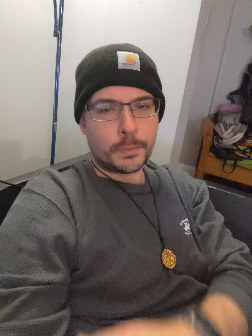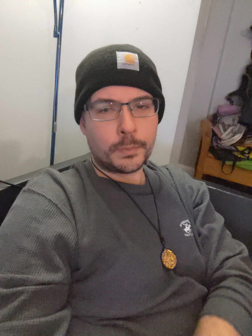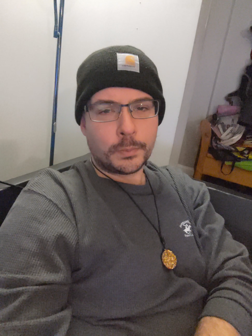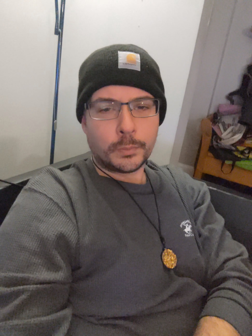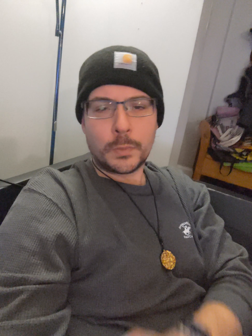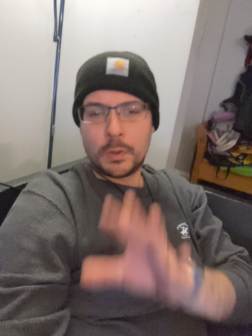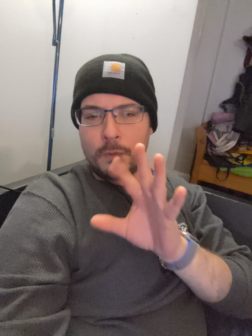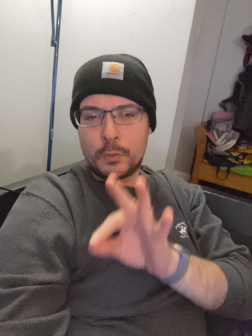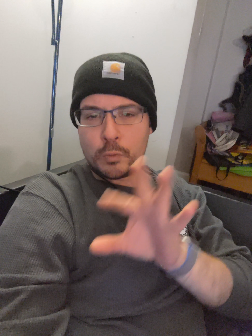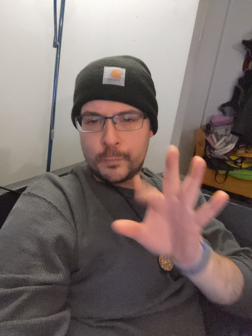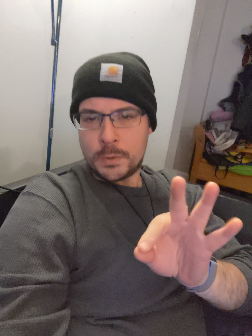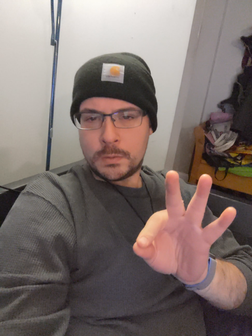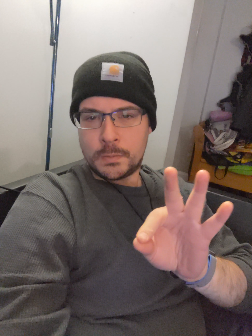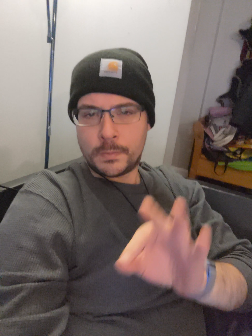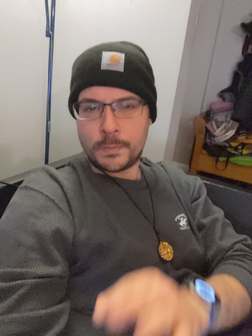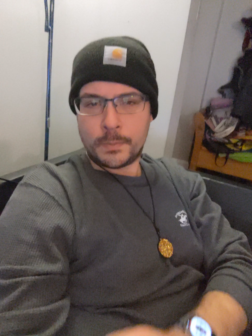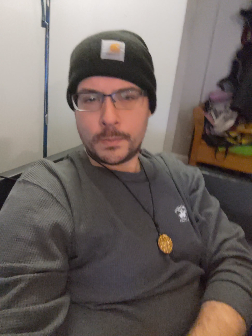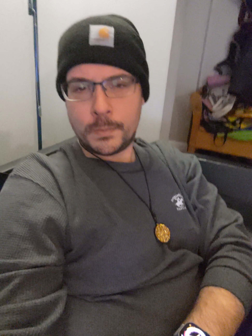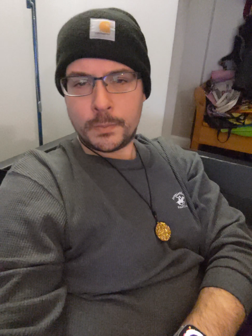french fries